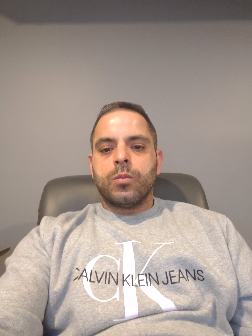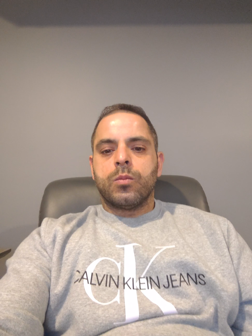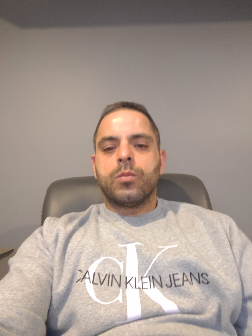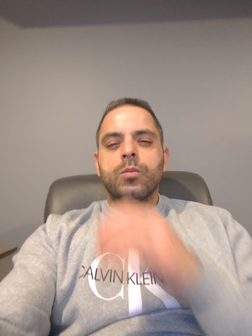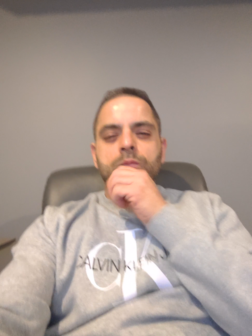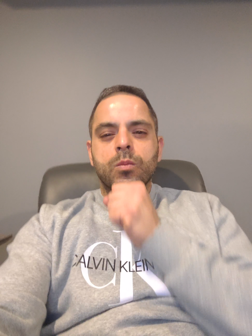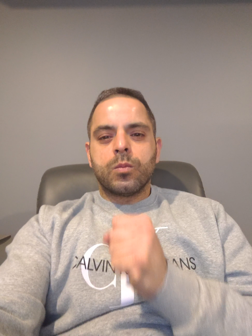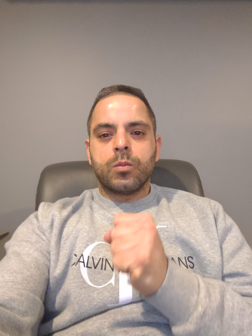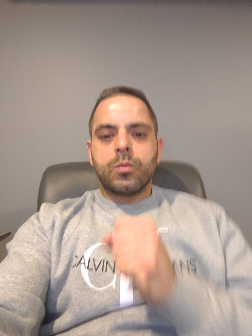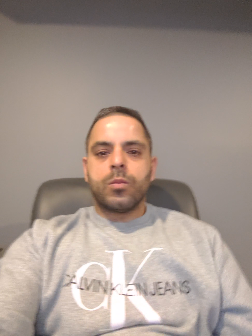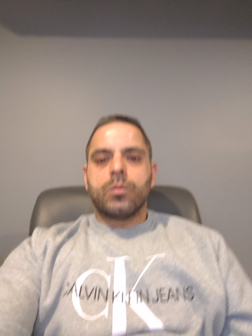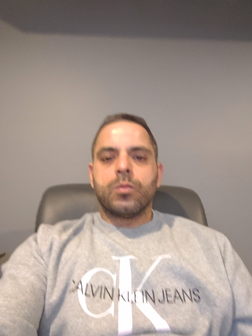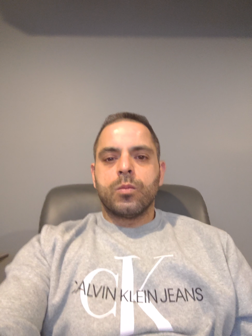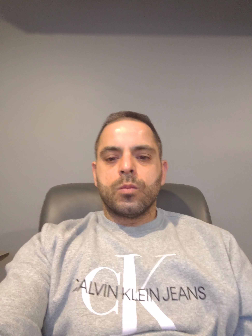old